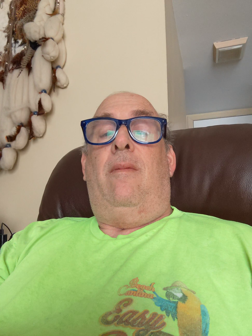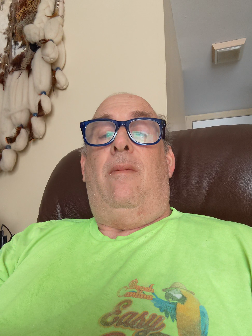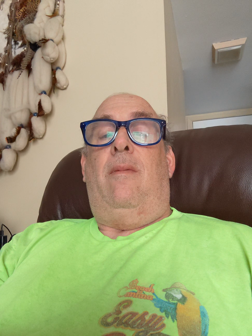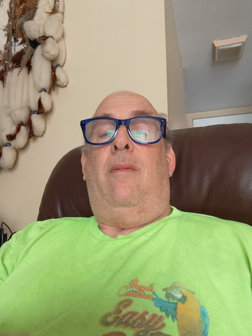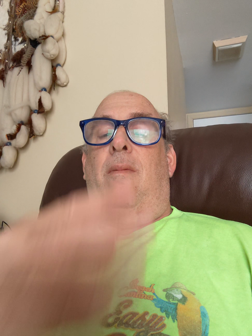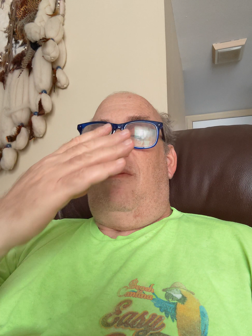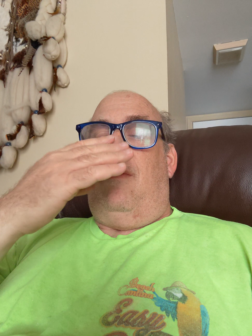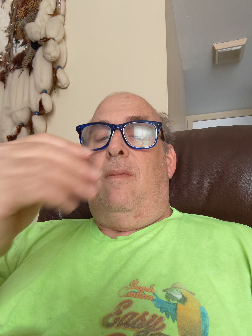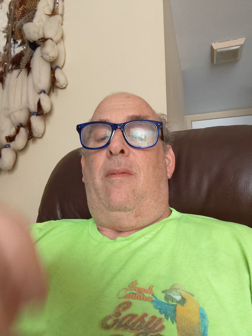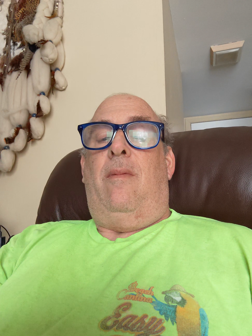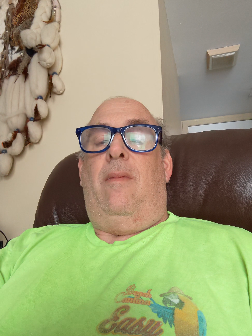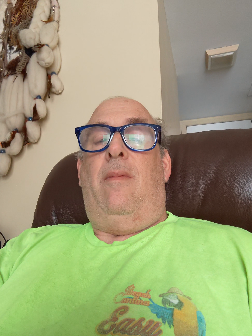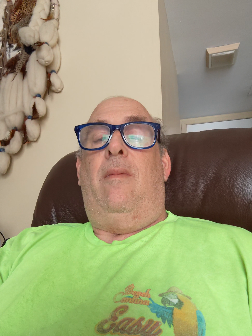wolf